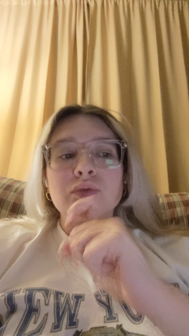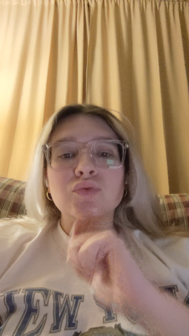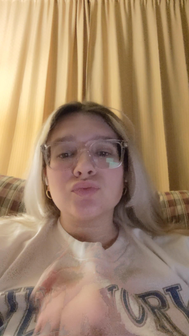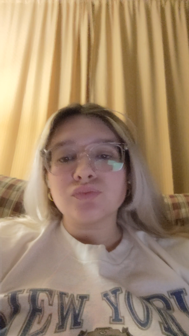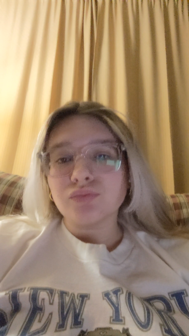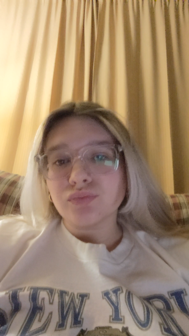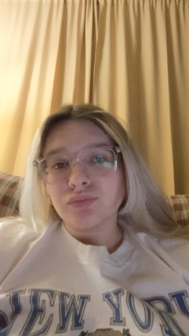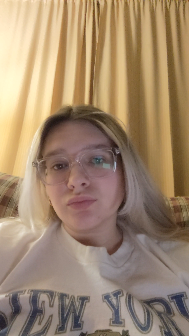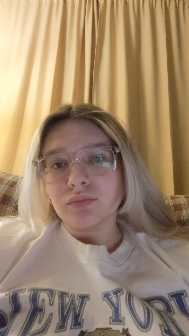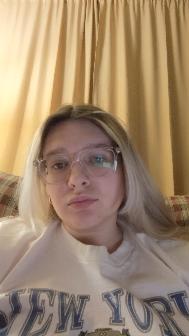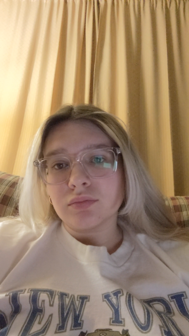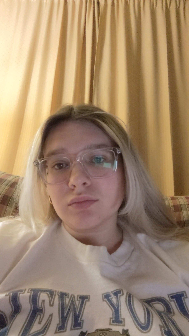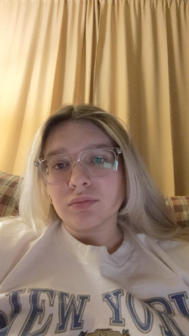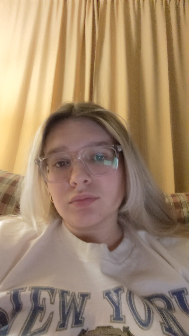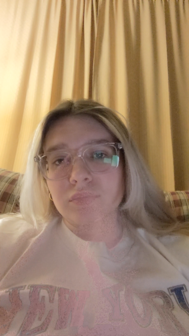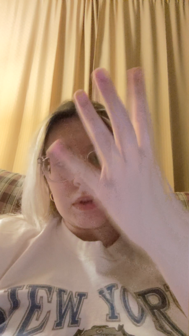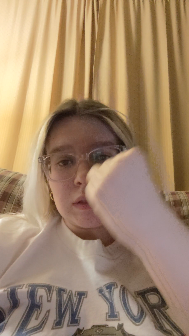asleep